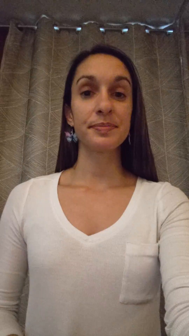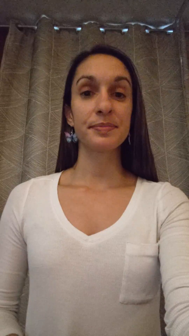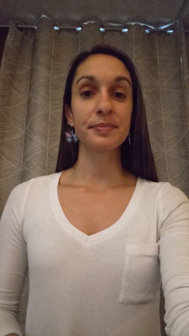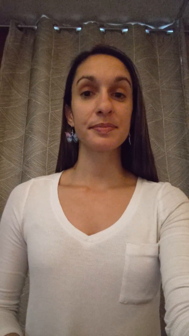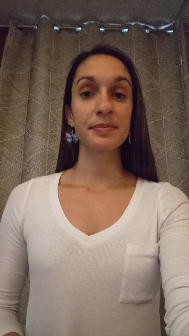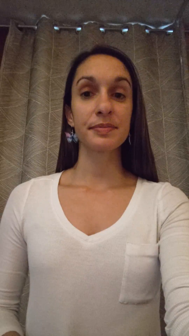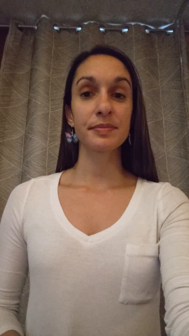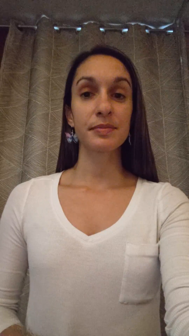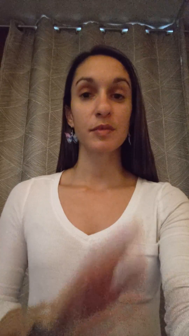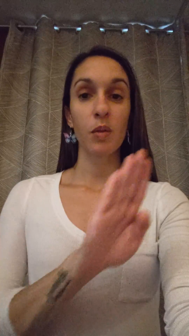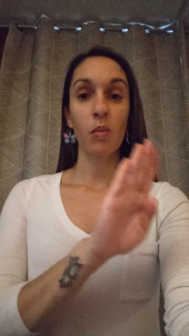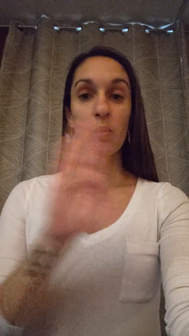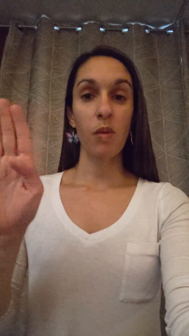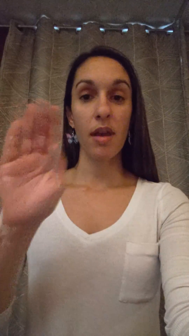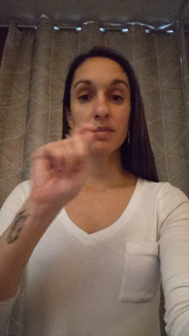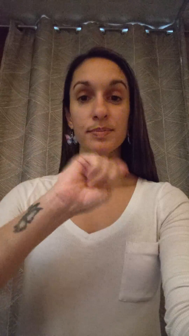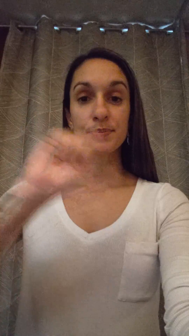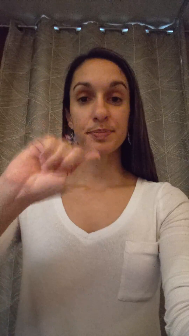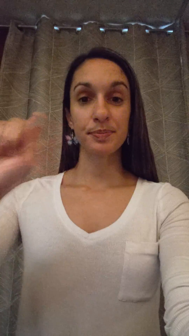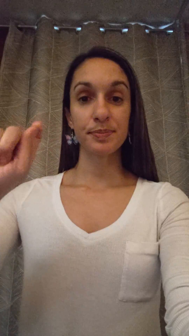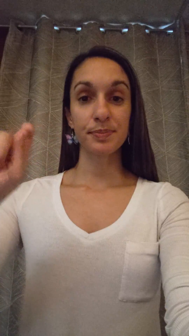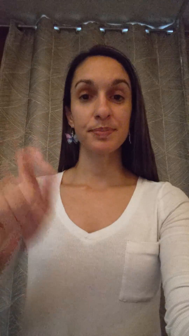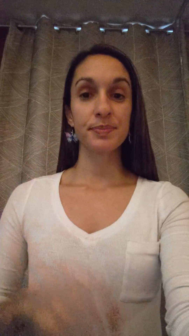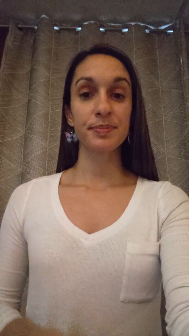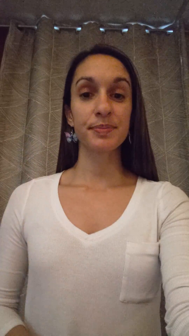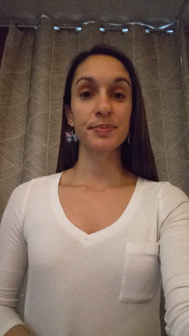chalk